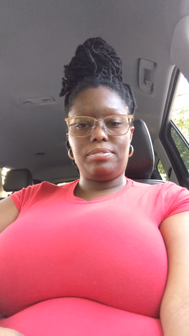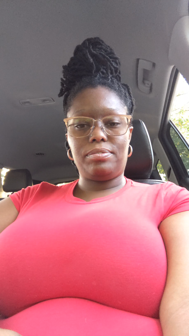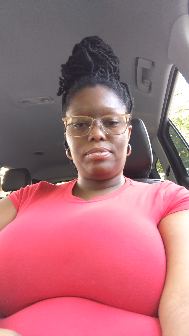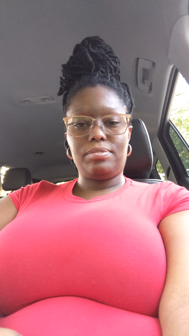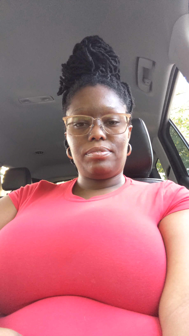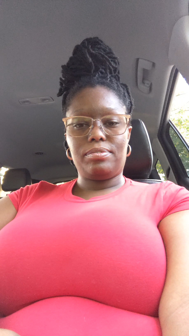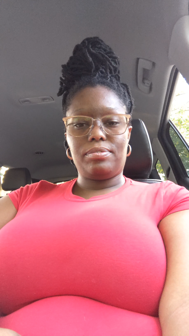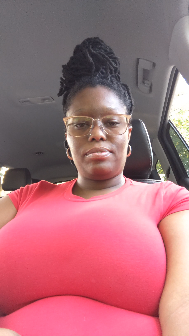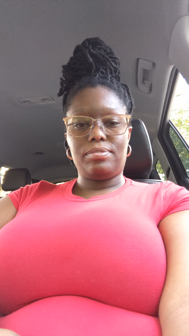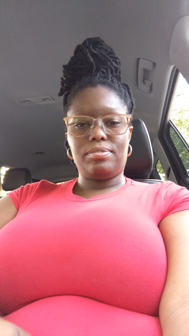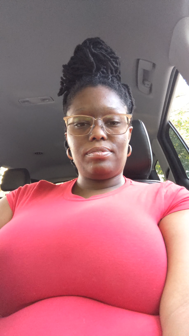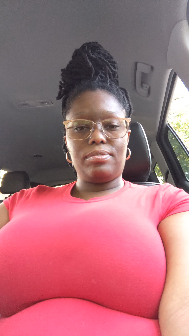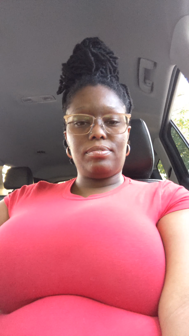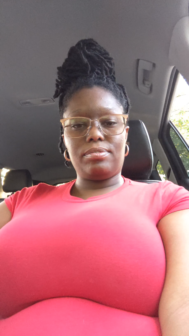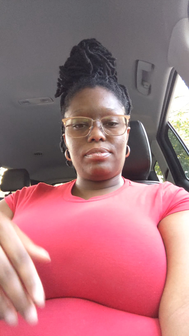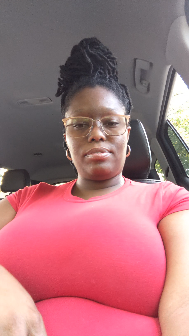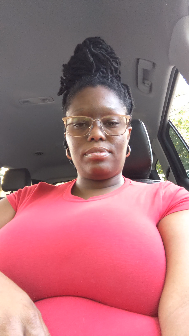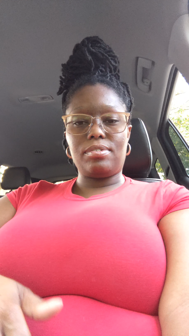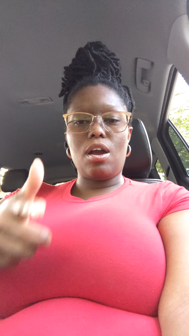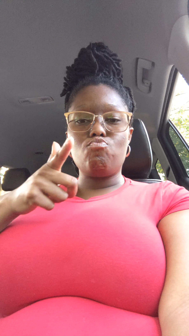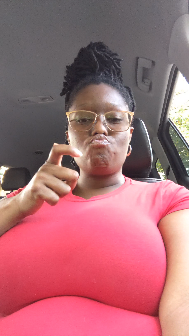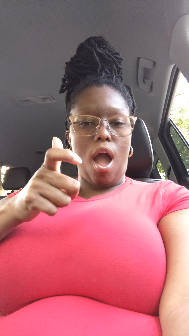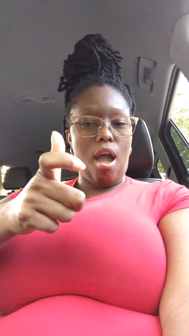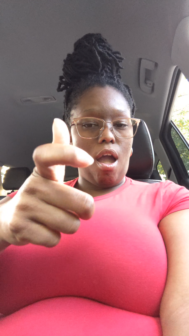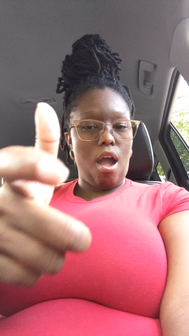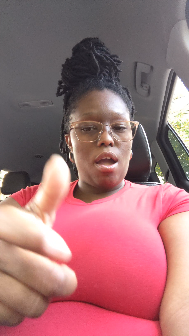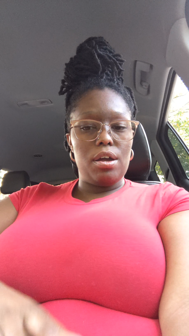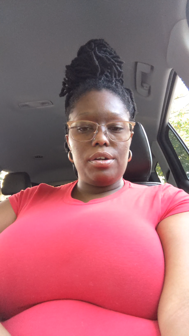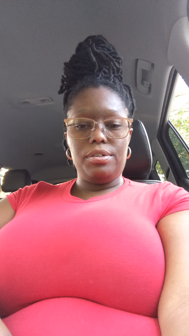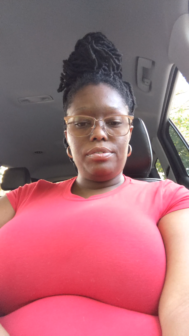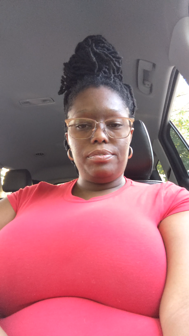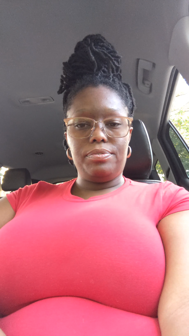run